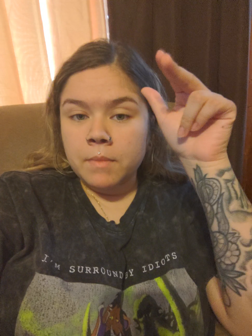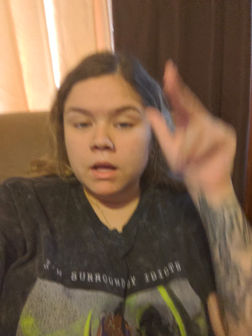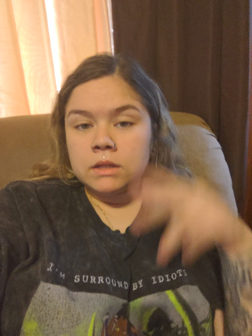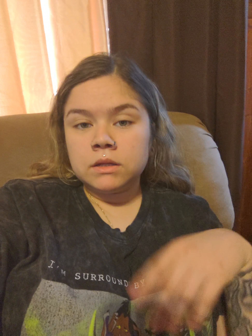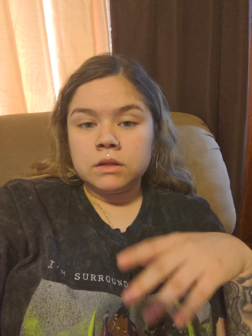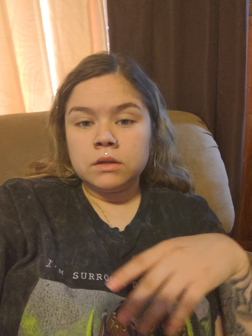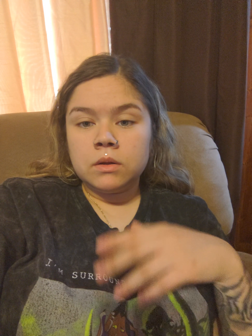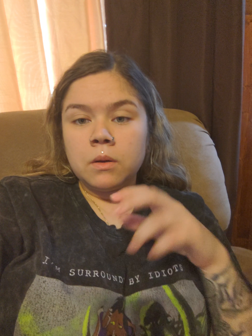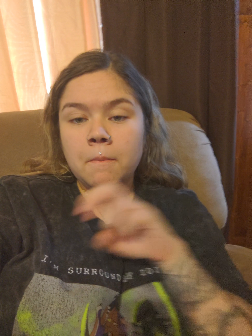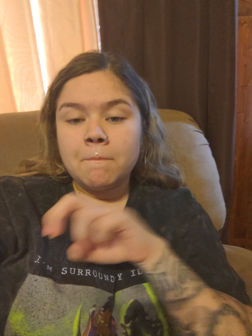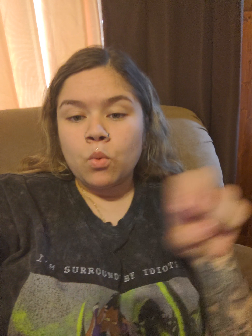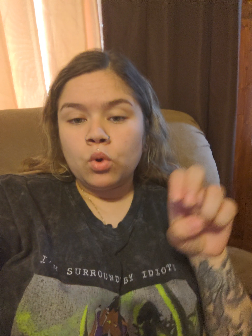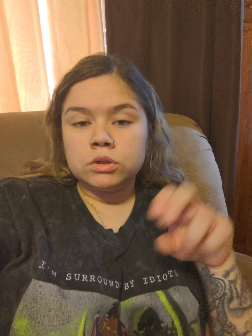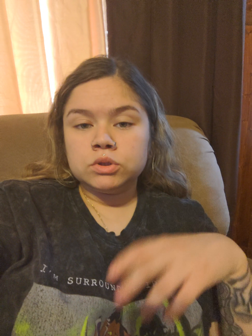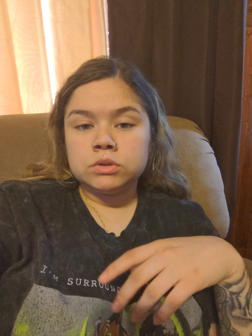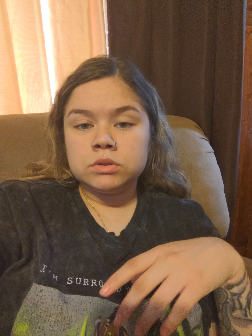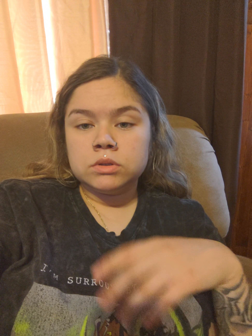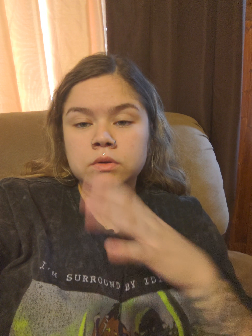porch